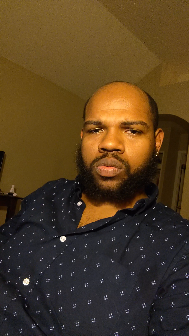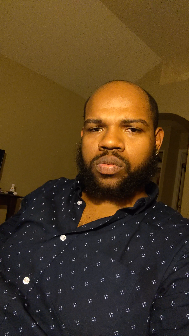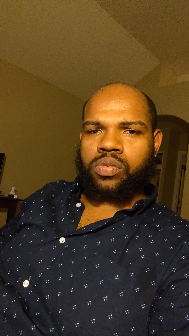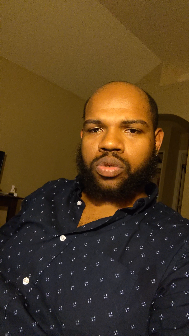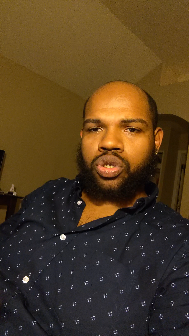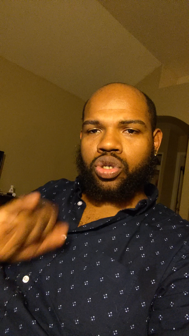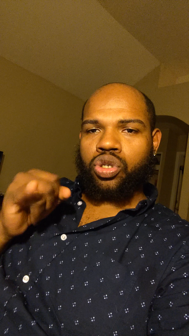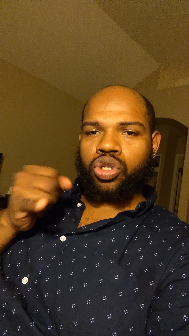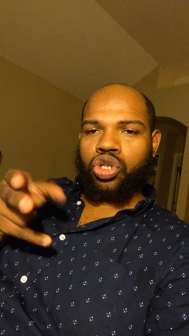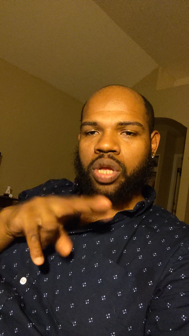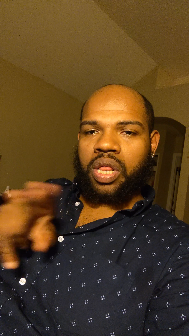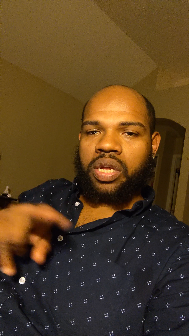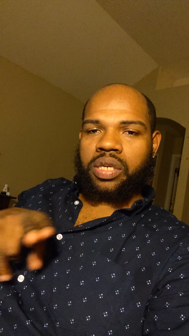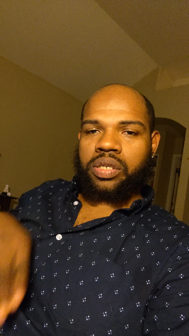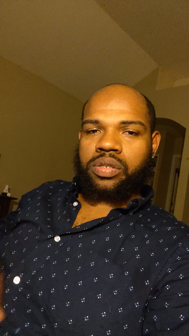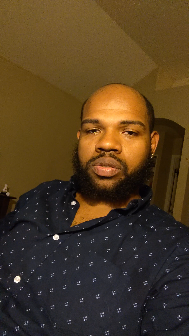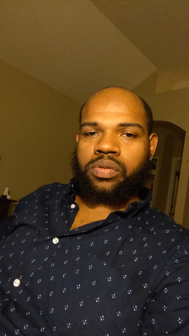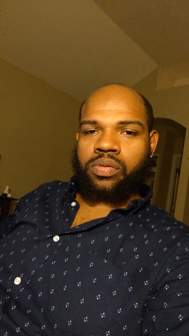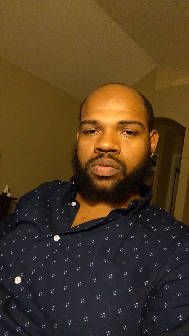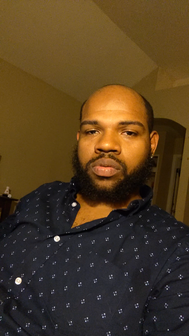jelly